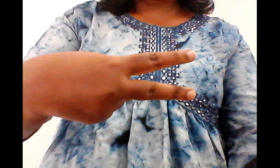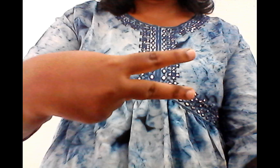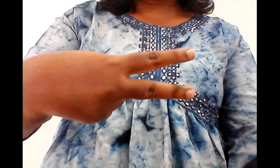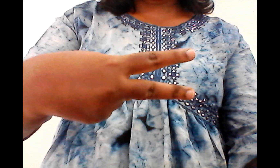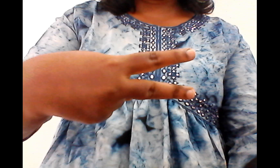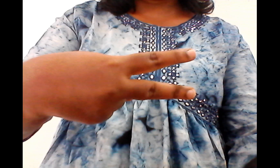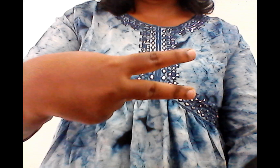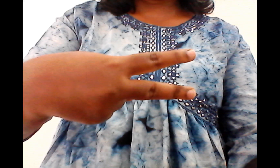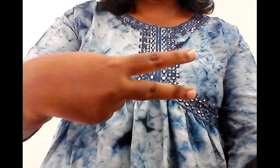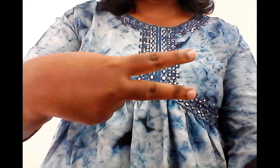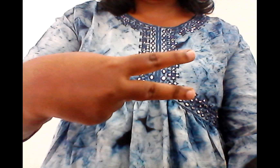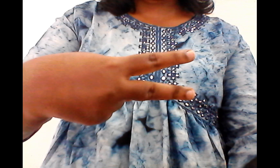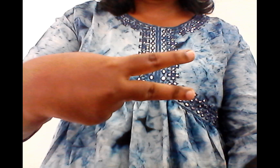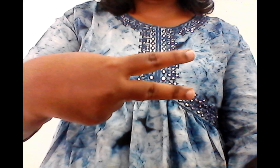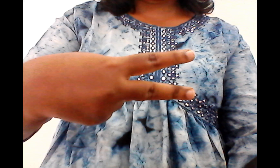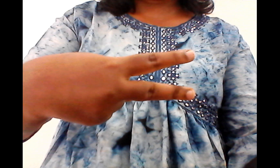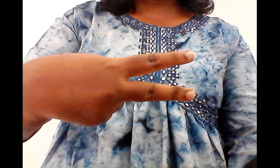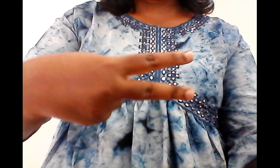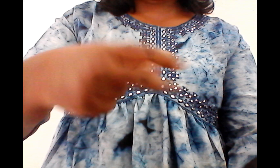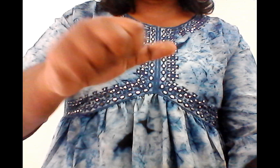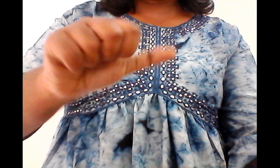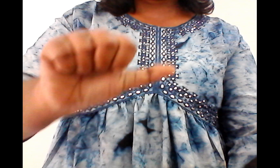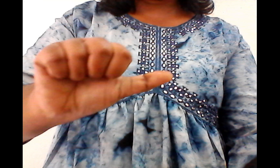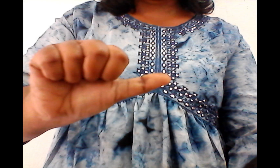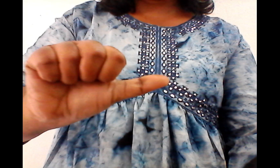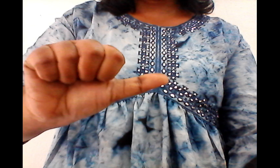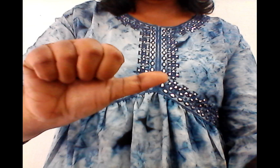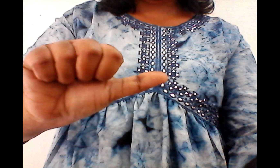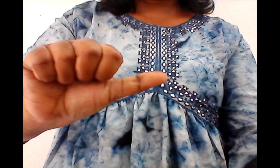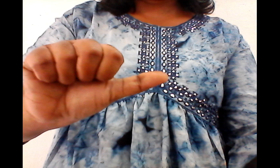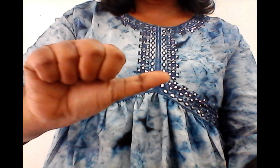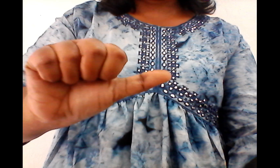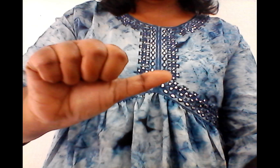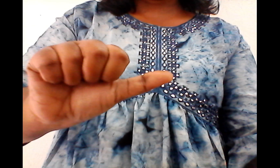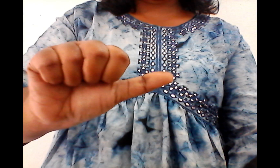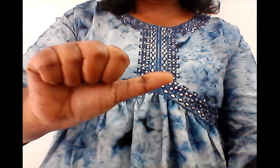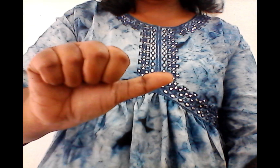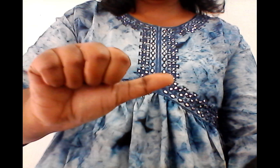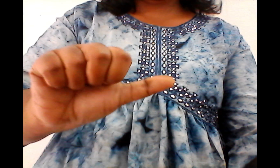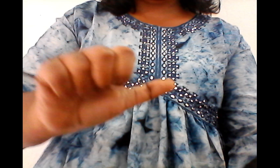ഐ